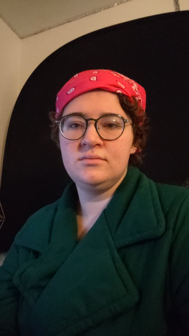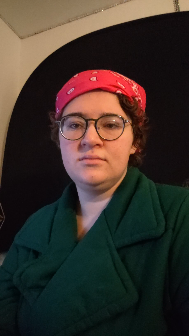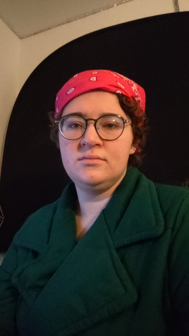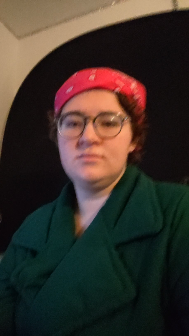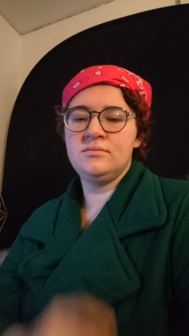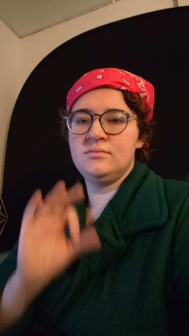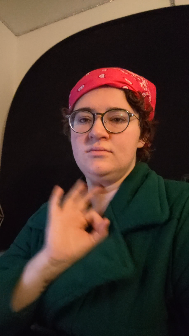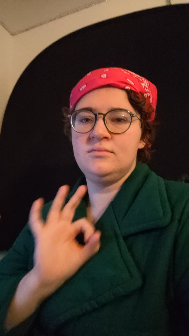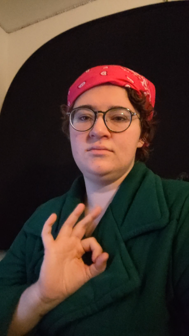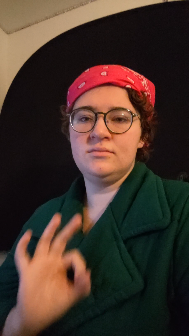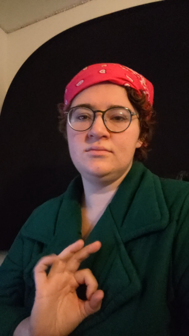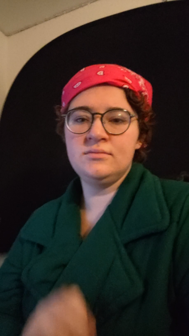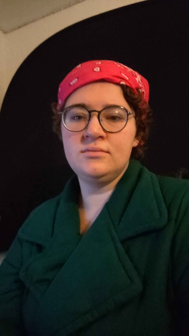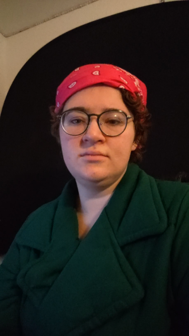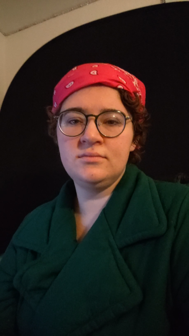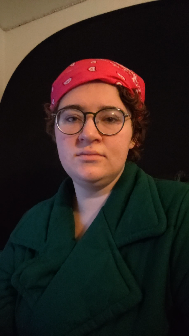button